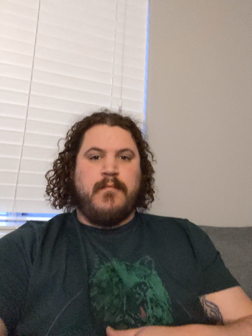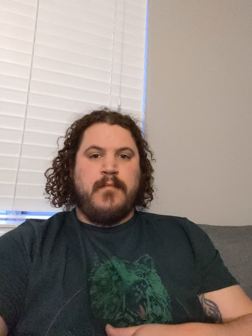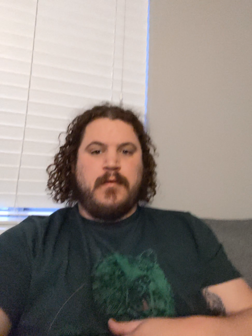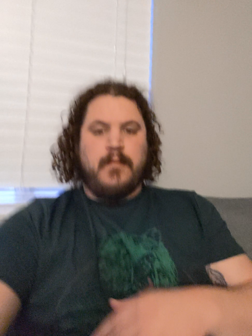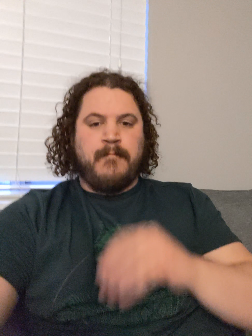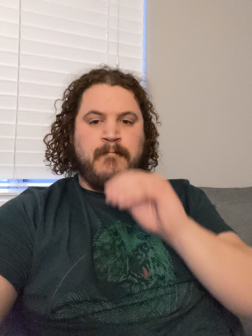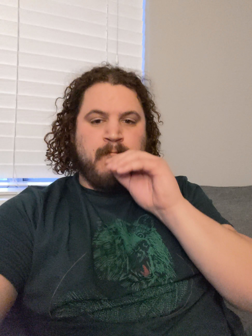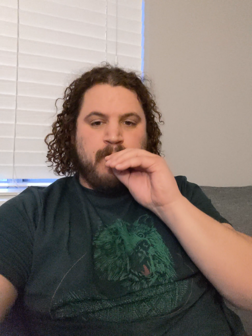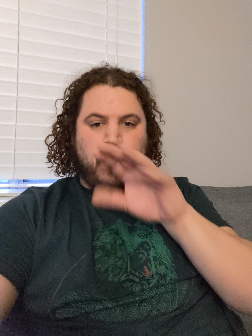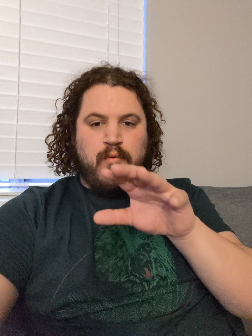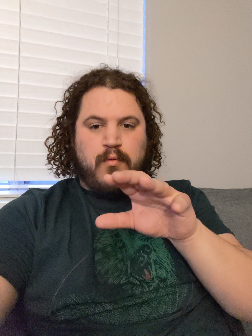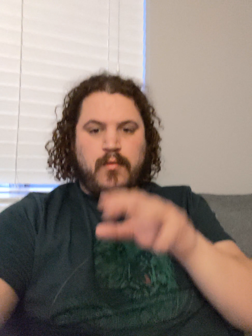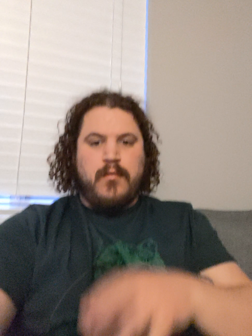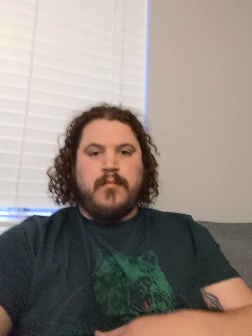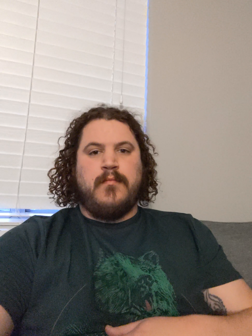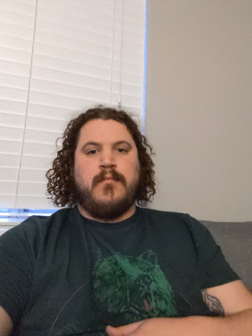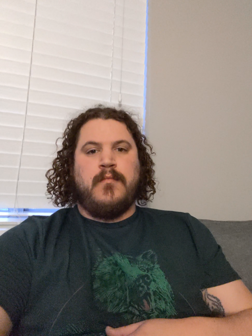blow